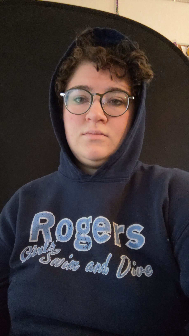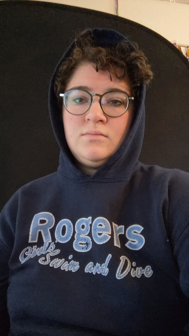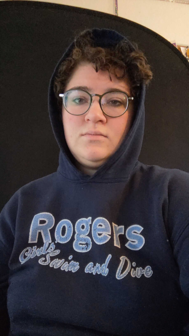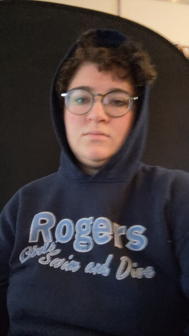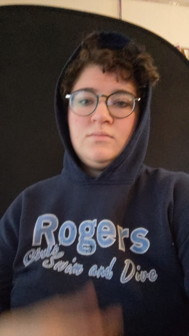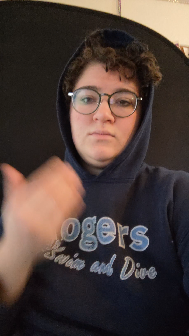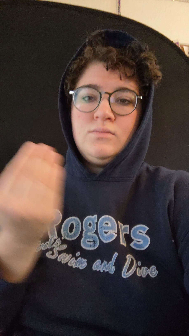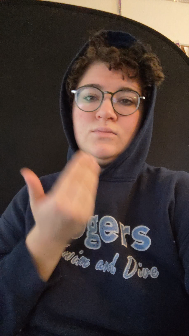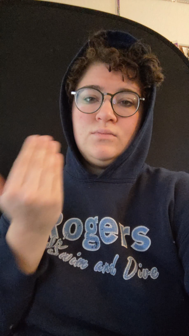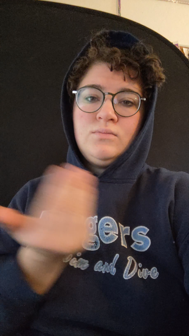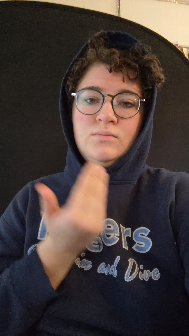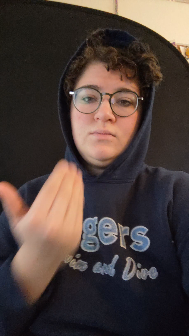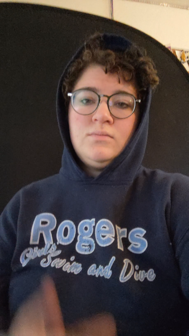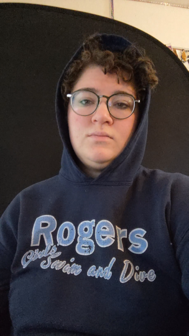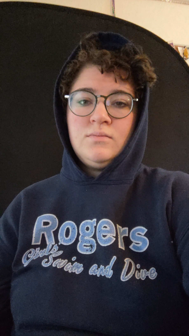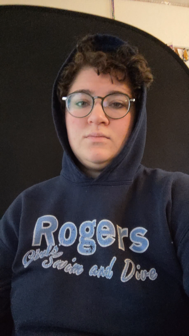new